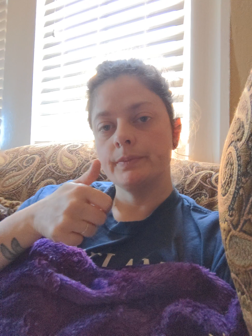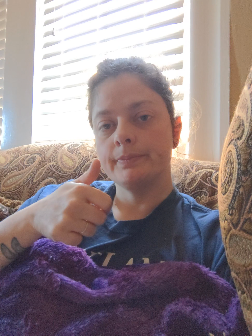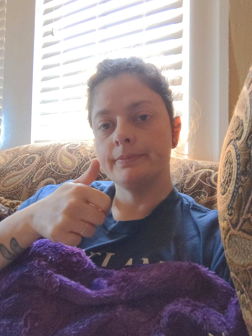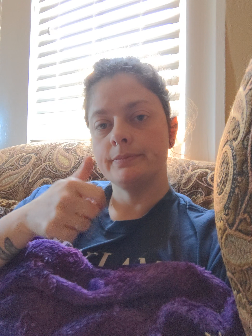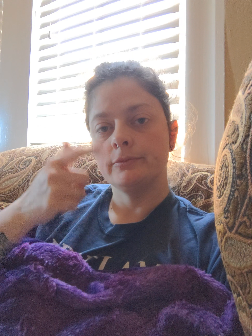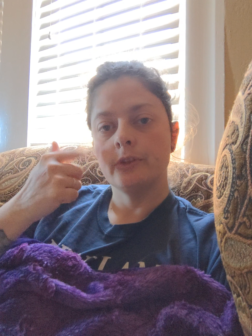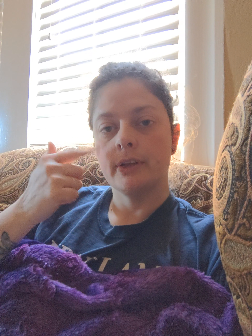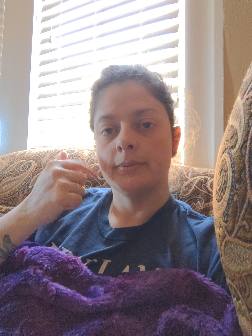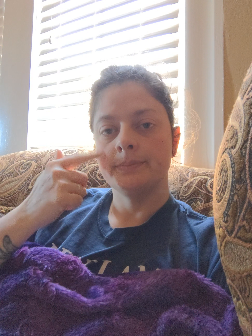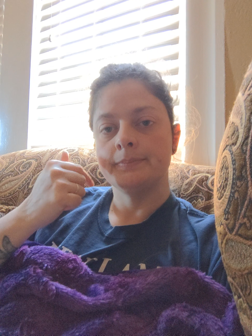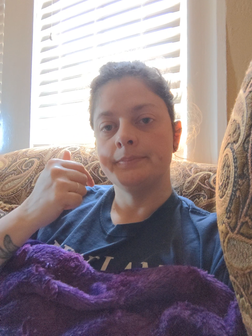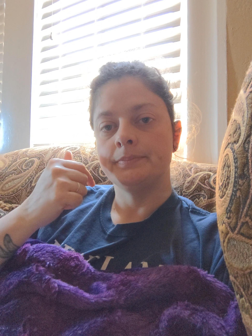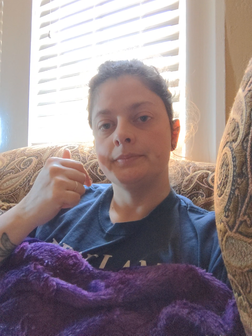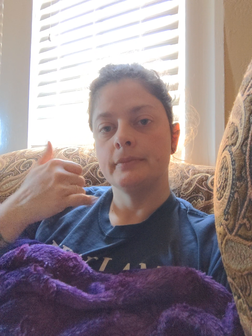cry